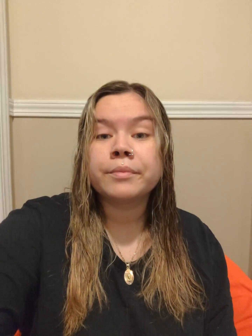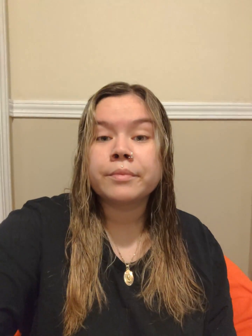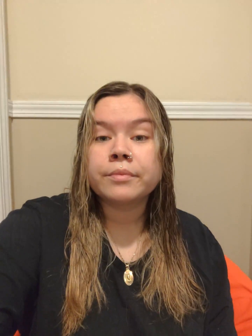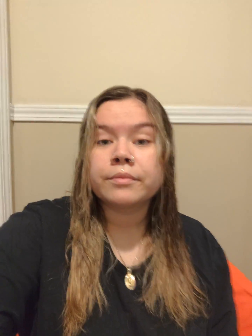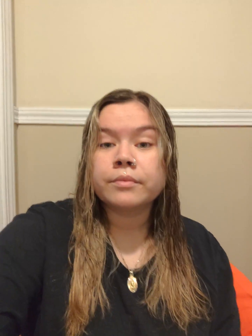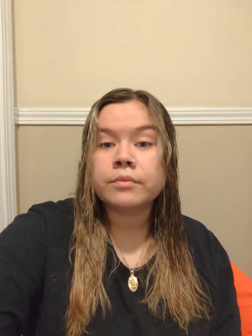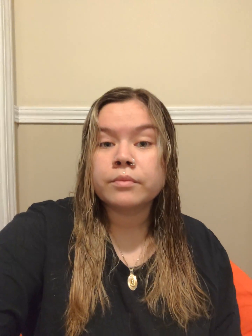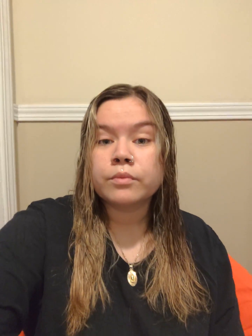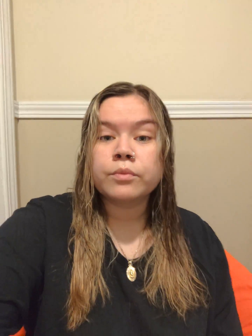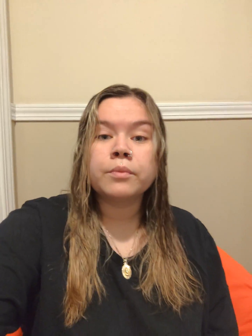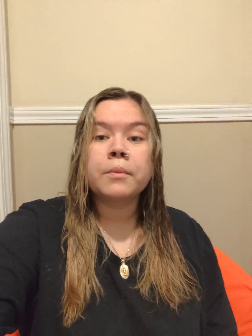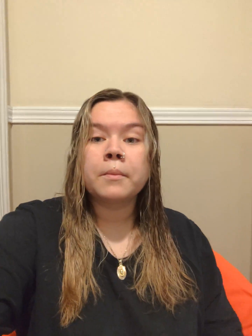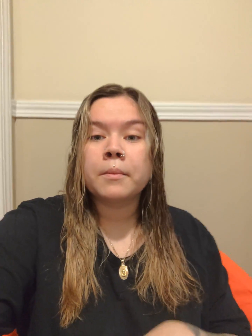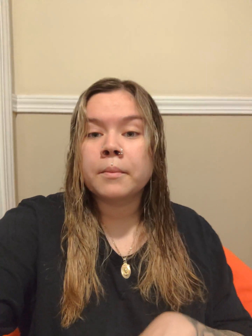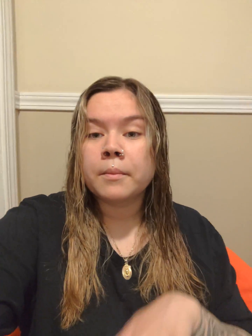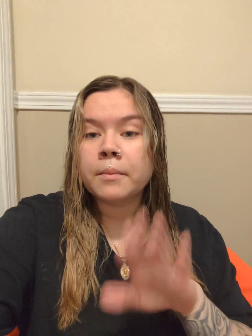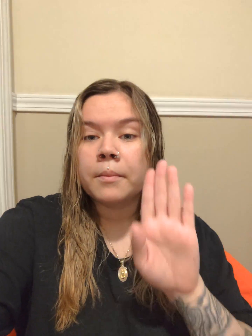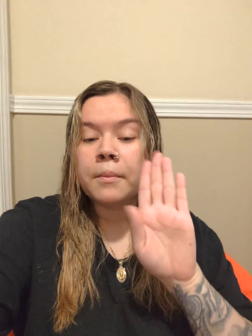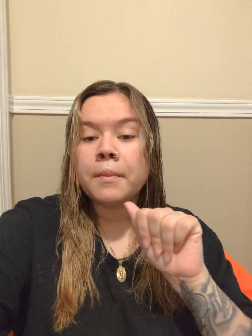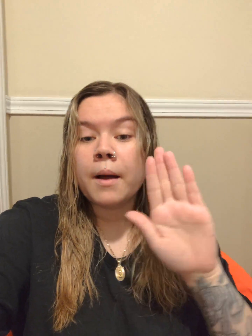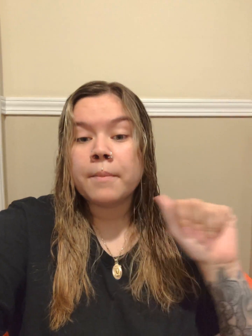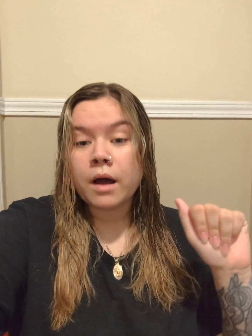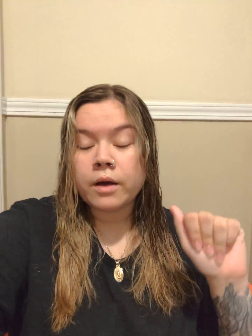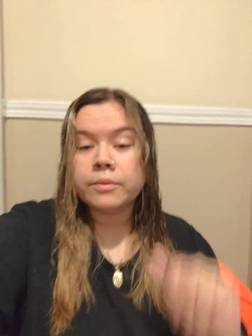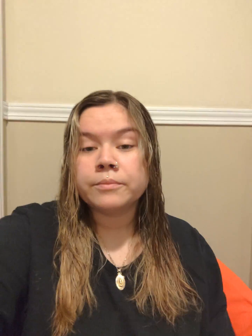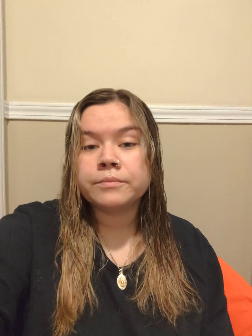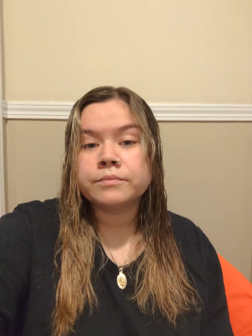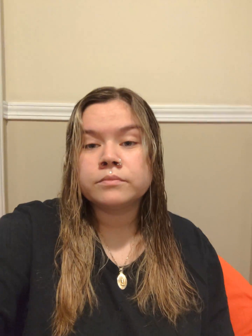baa baa